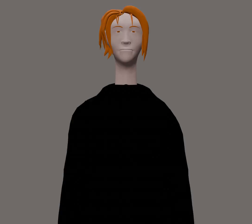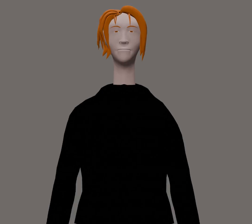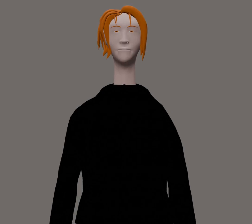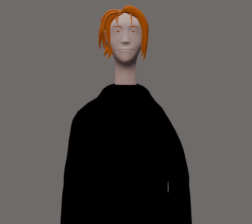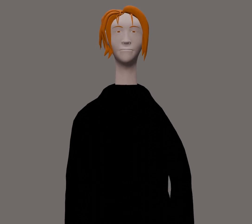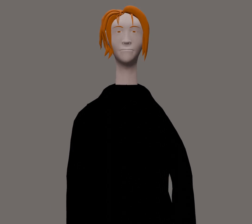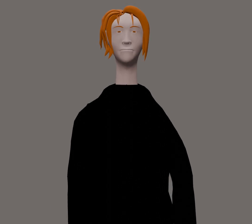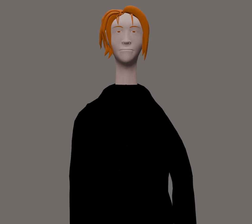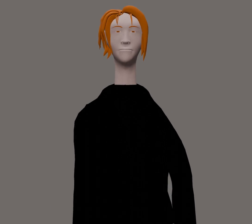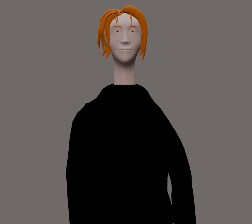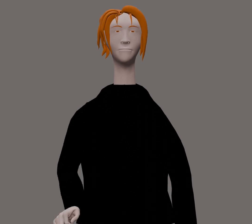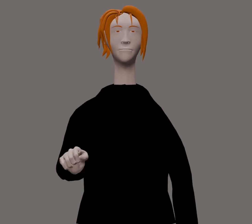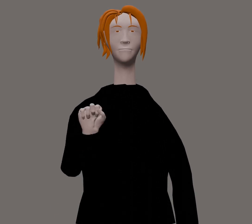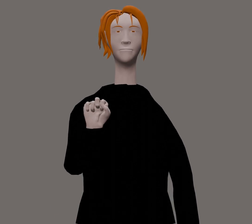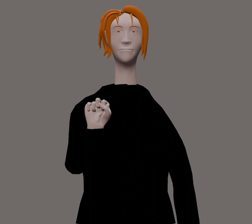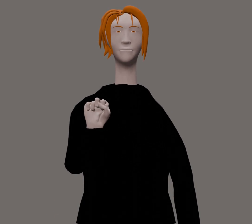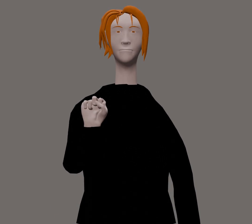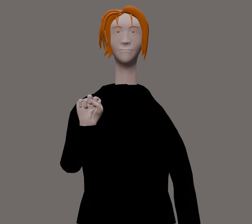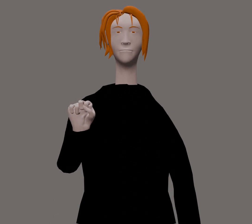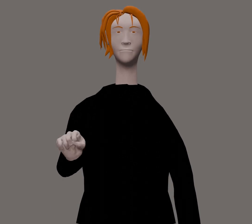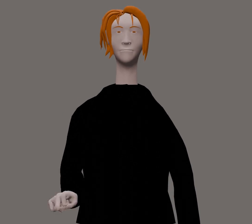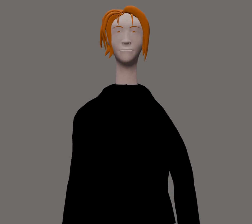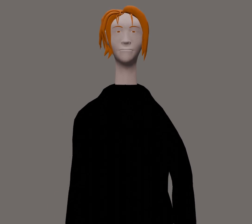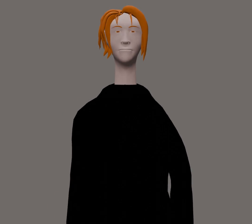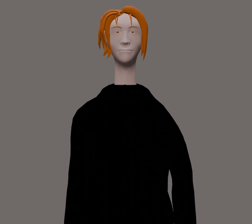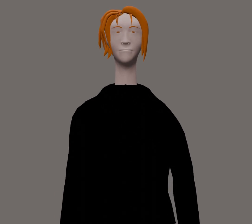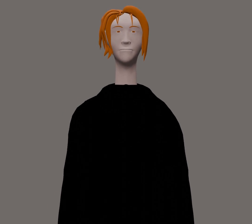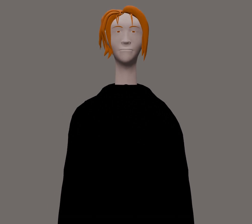S